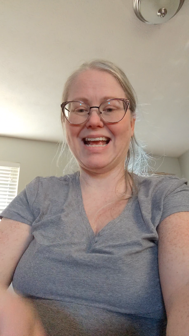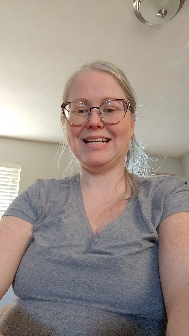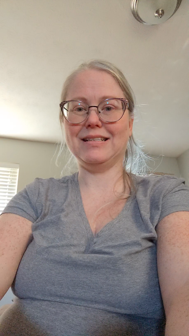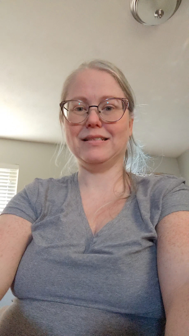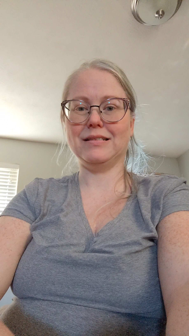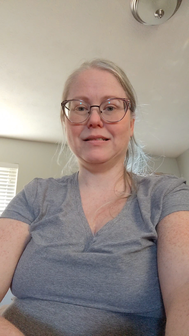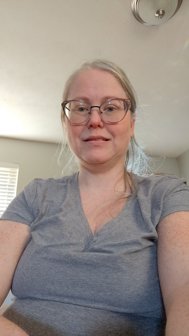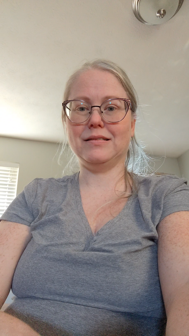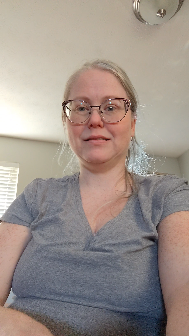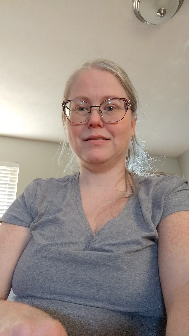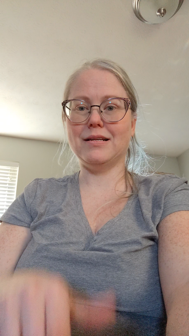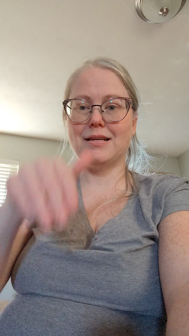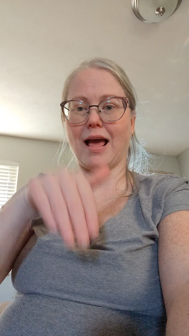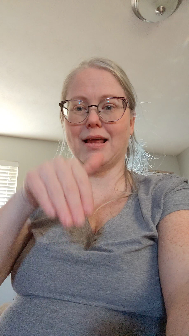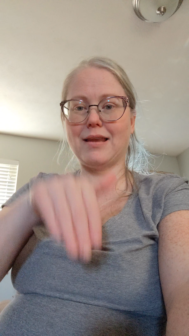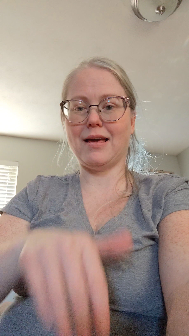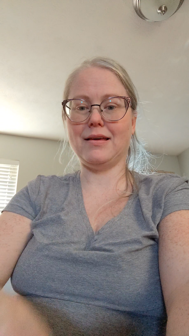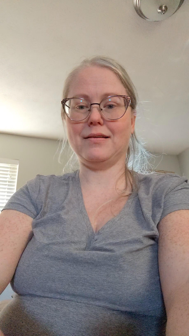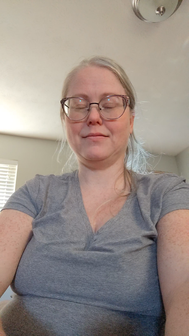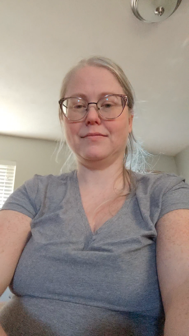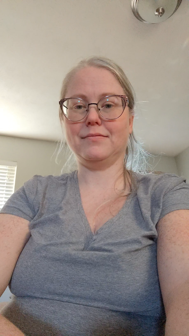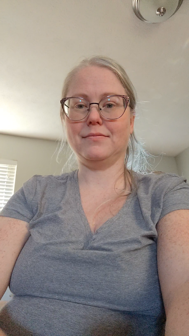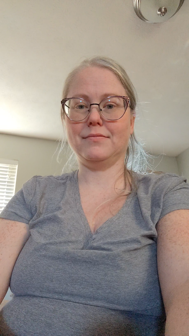night night